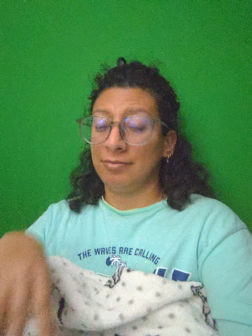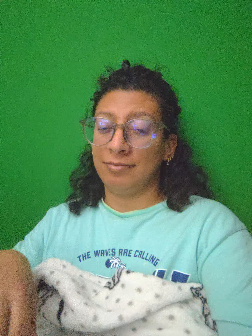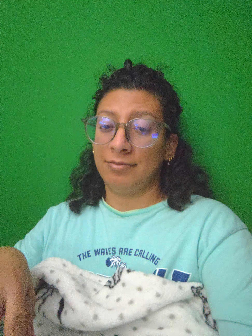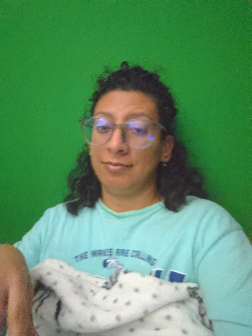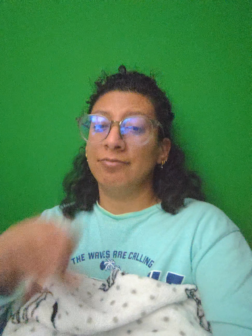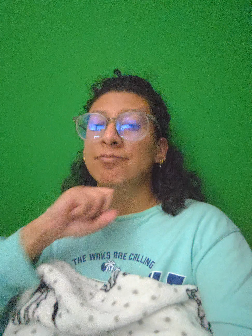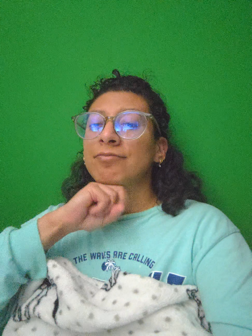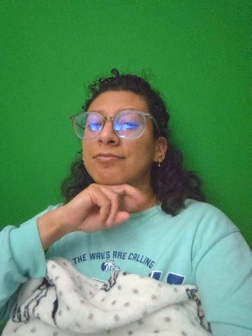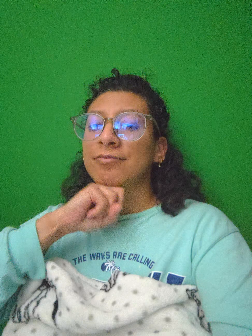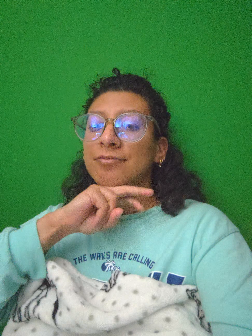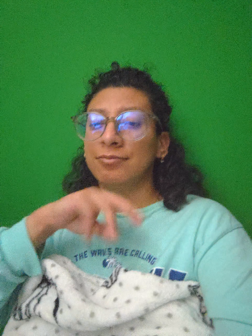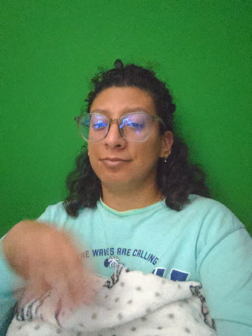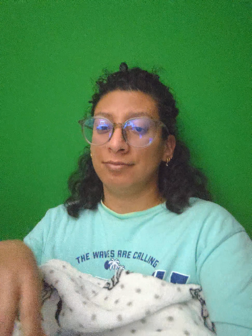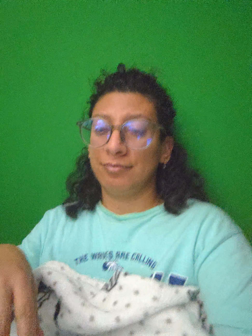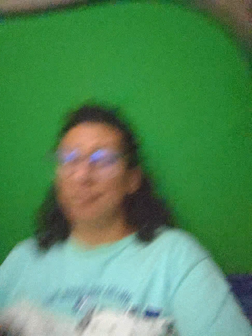frog